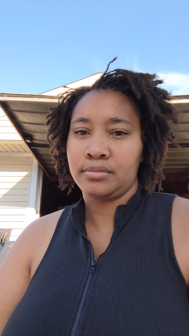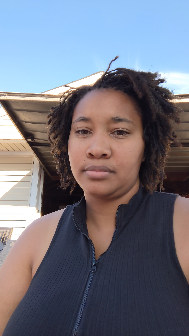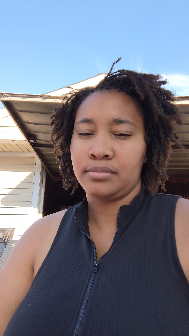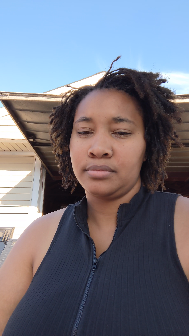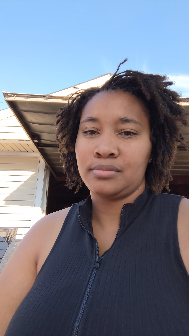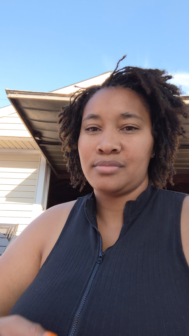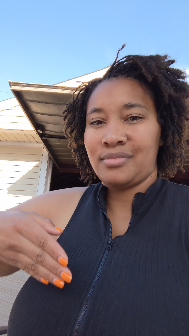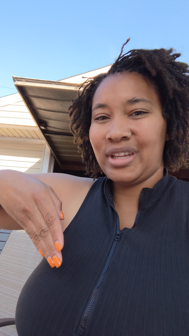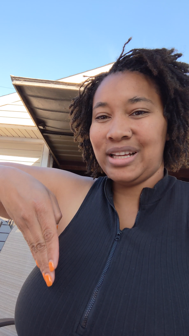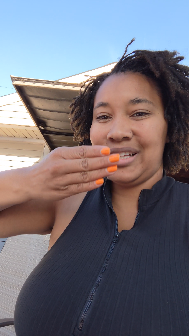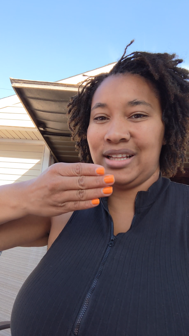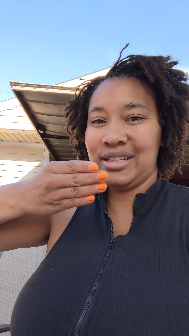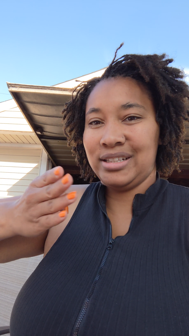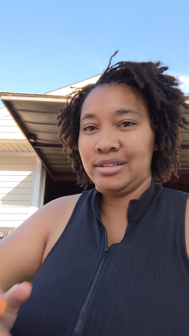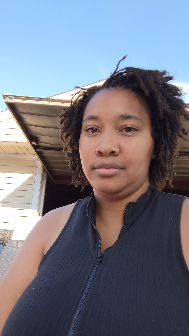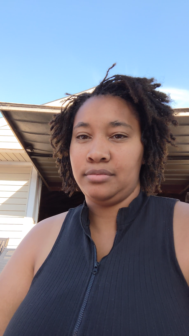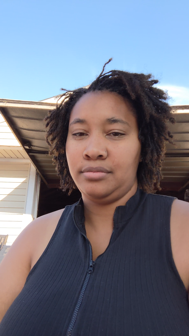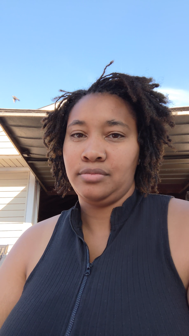kick